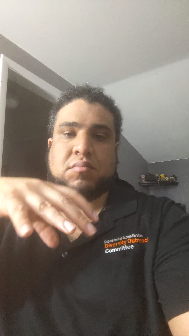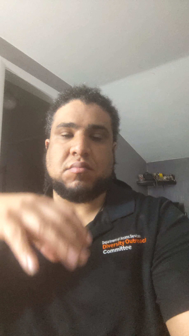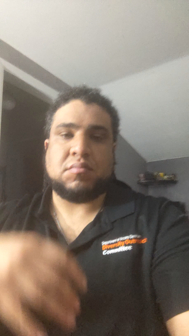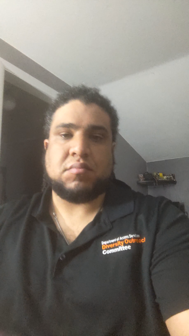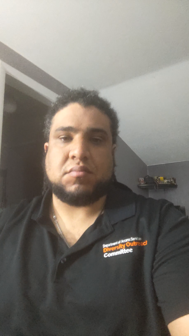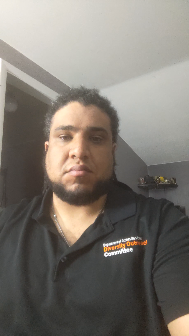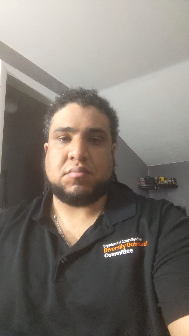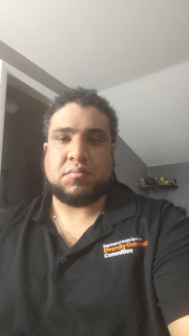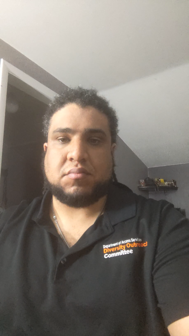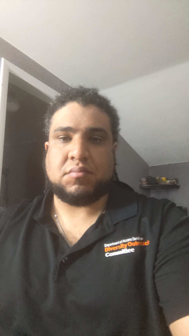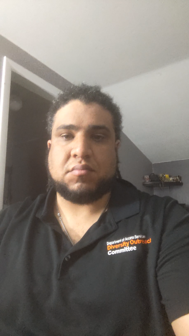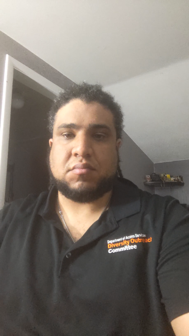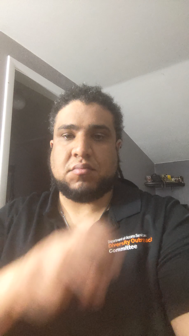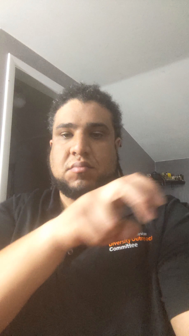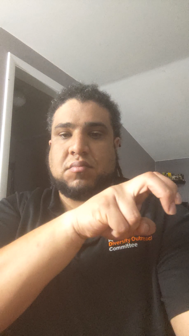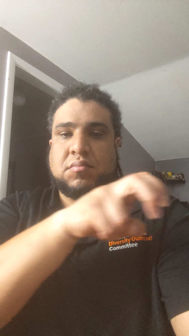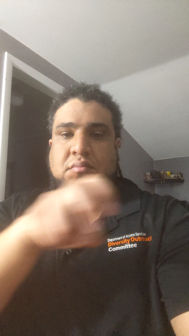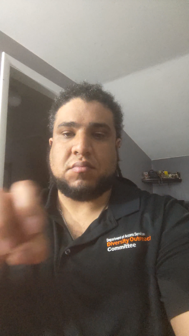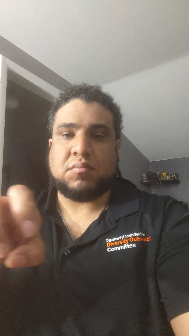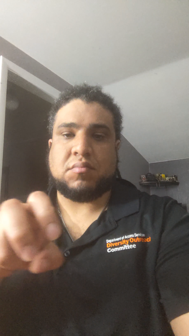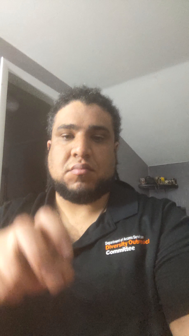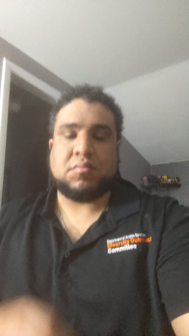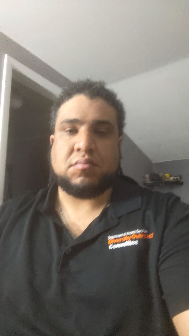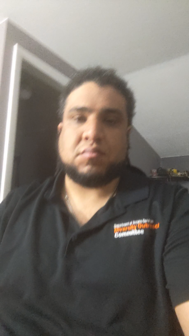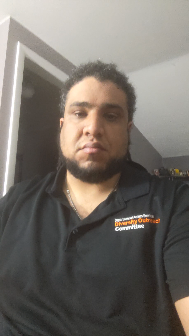couch